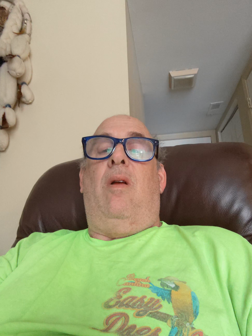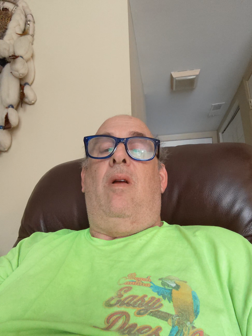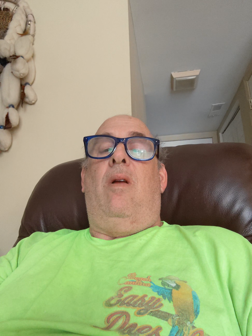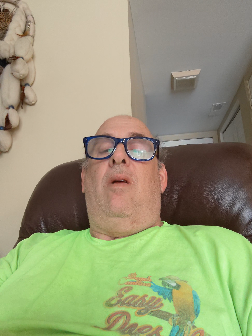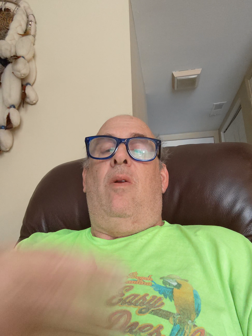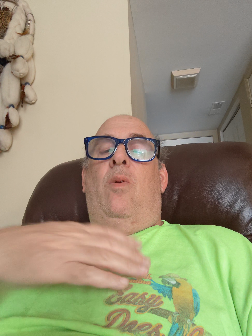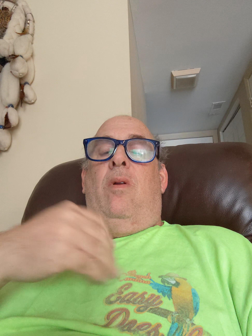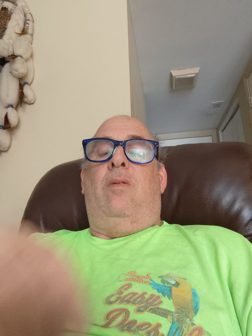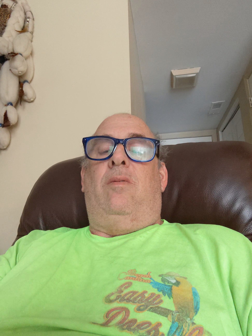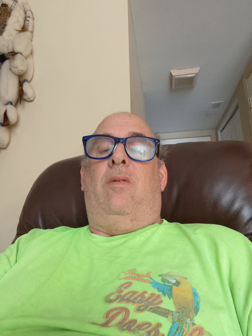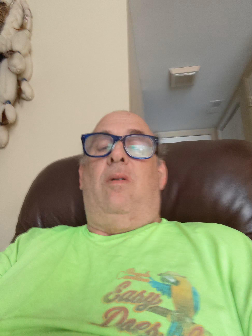white